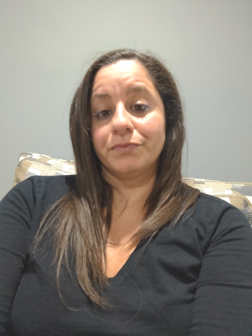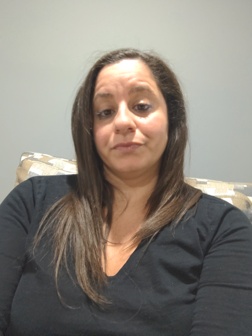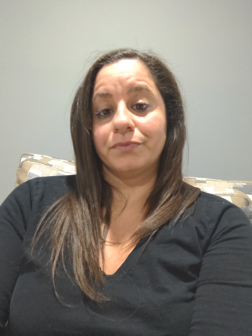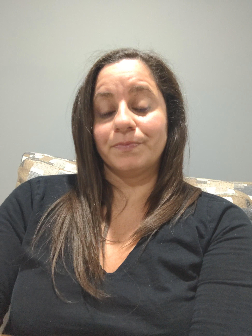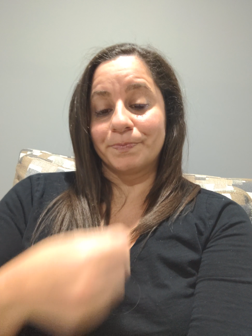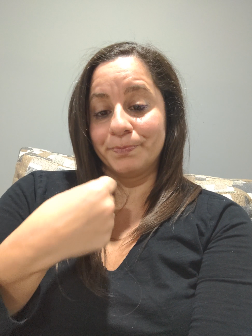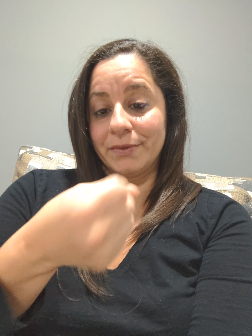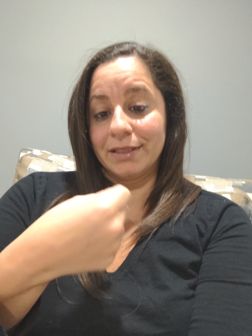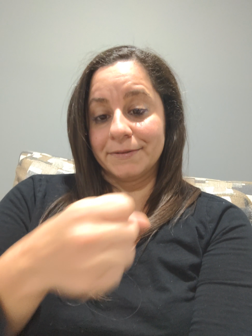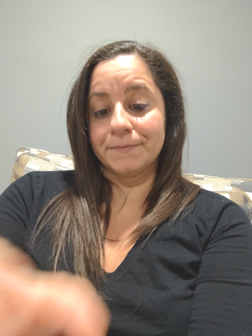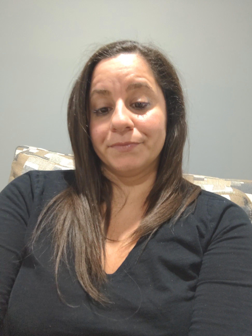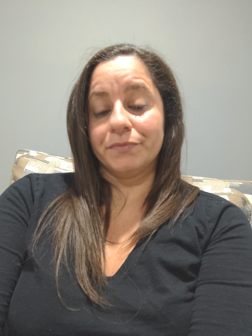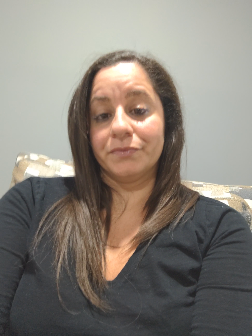make